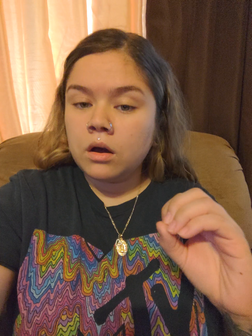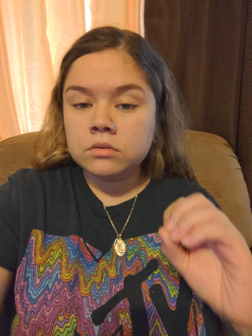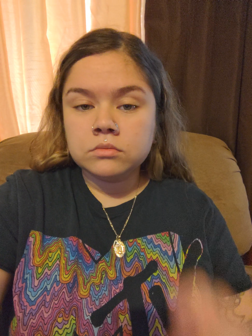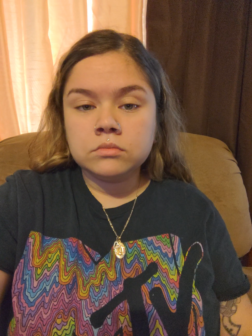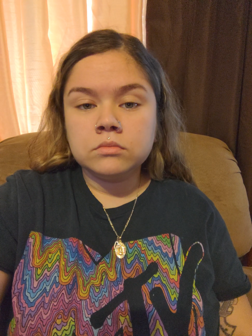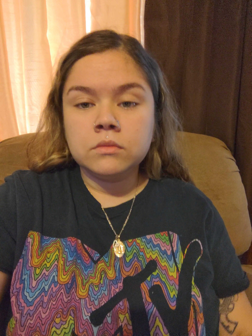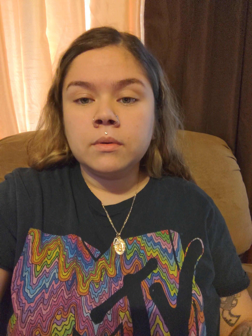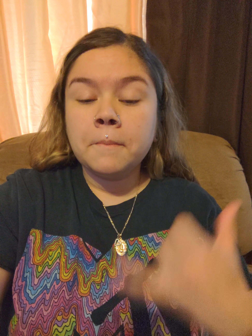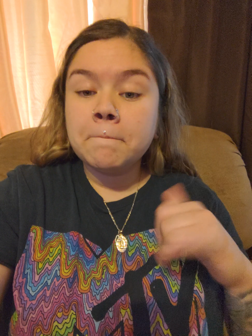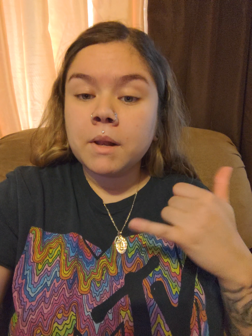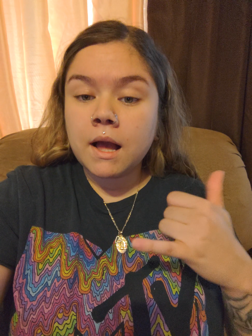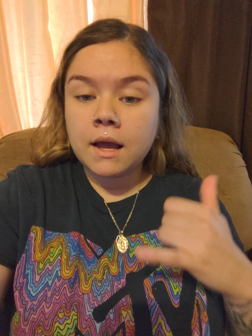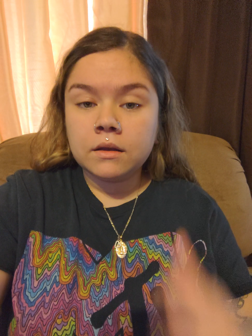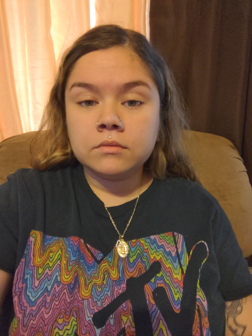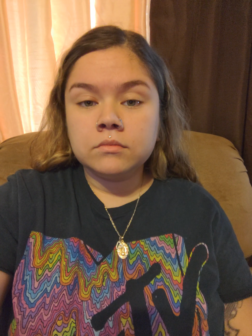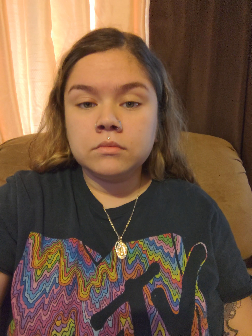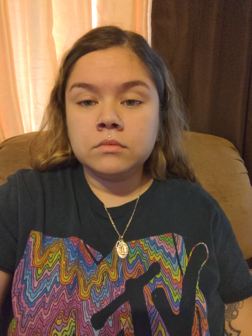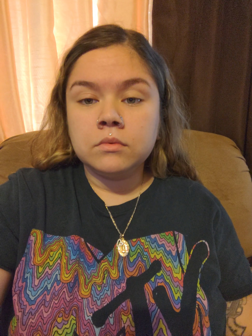play